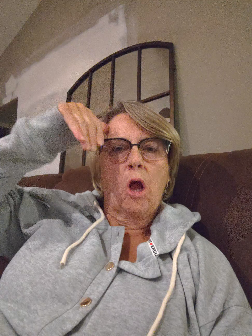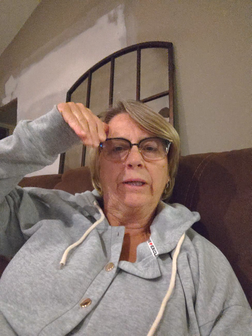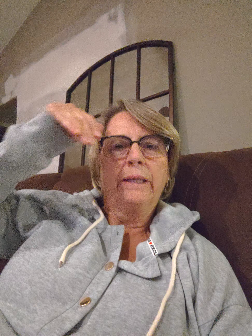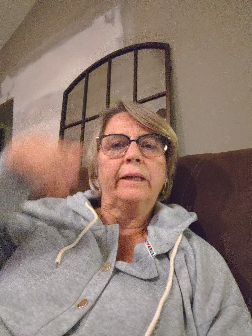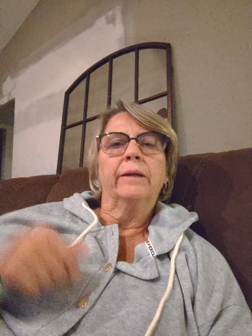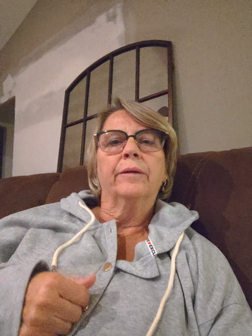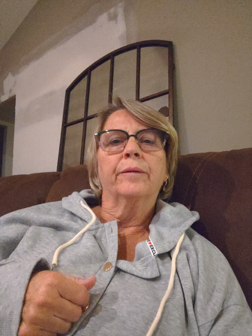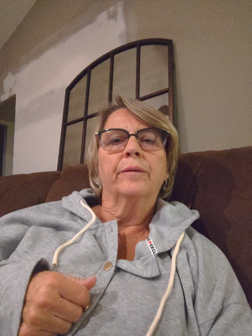donkey